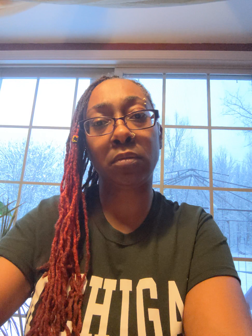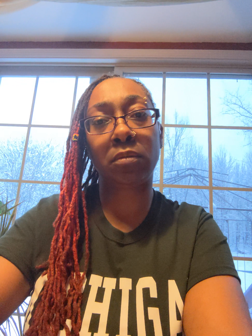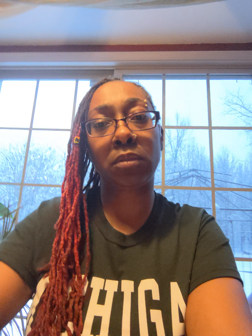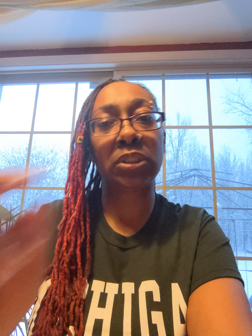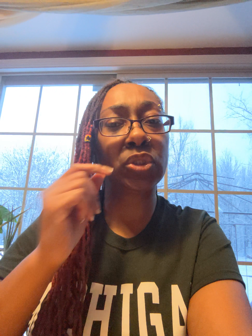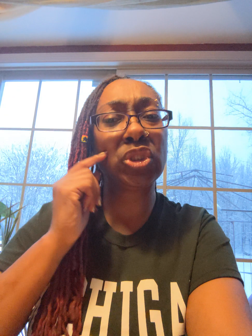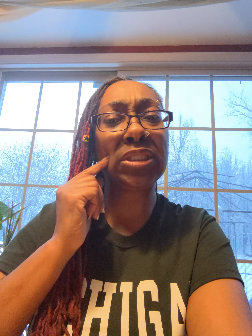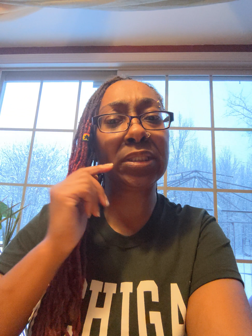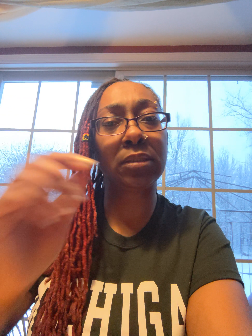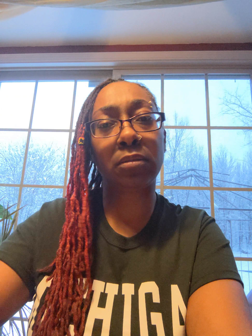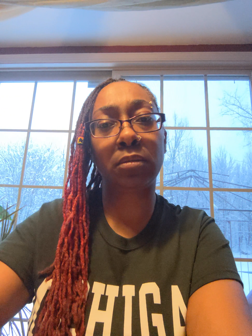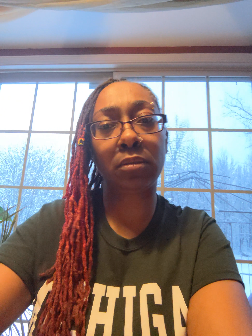cheek